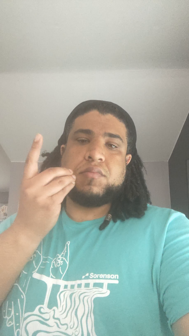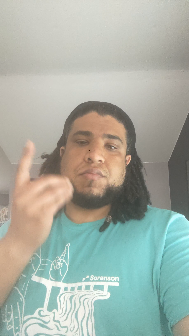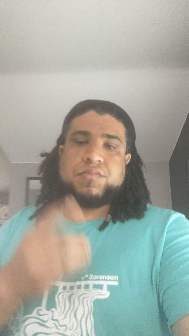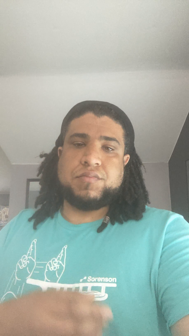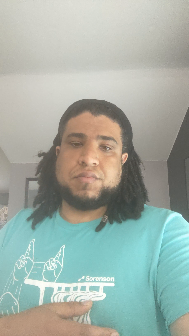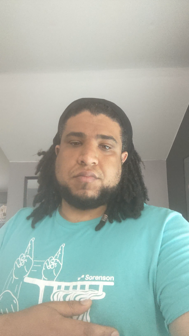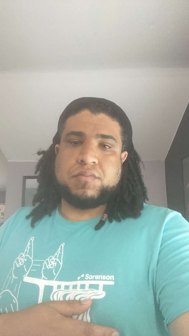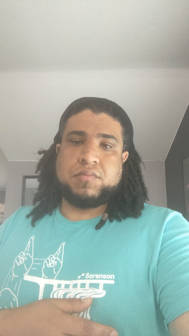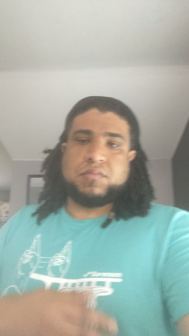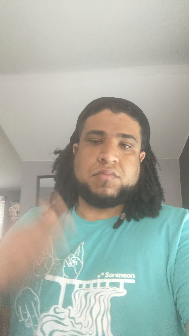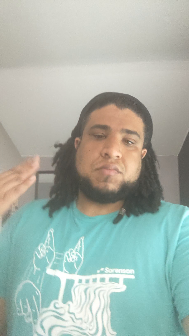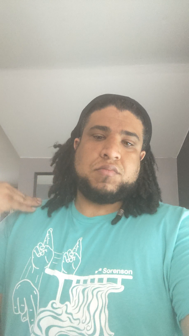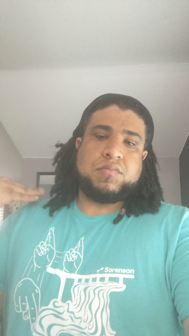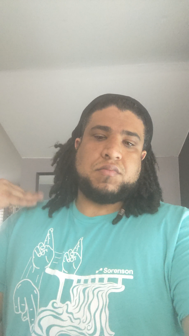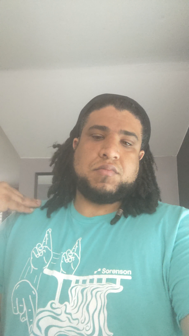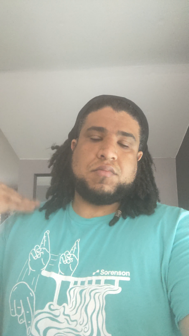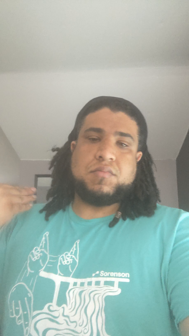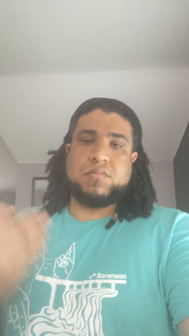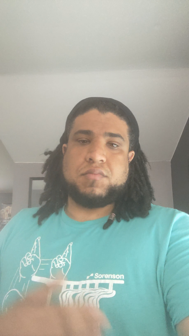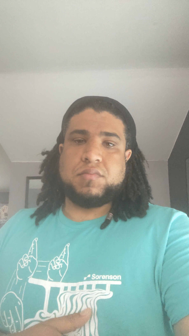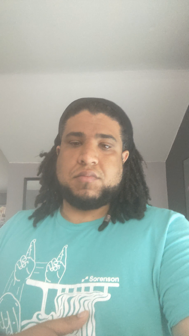shoulder